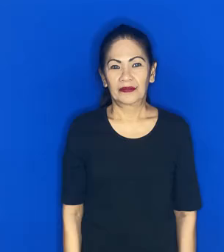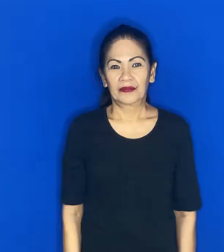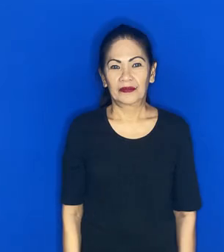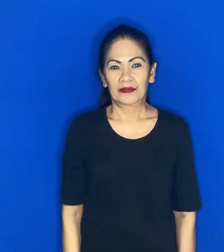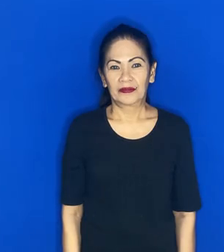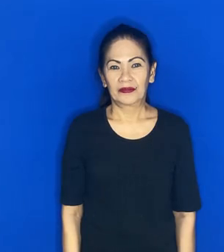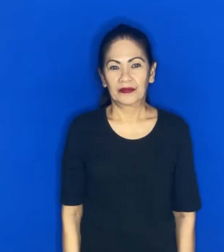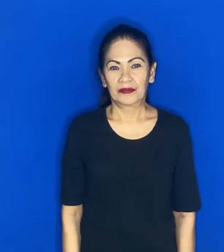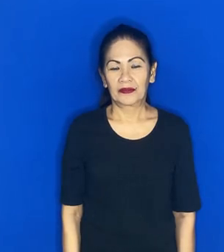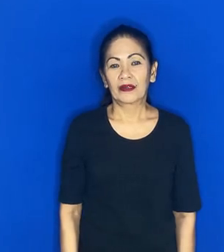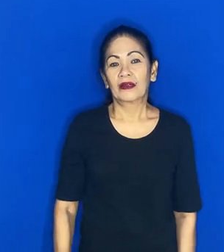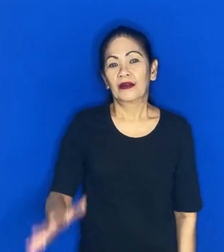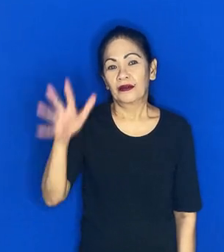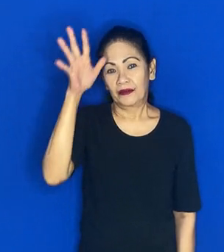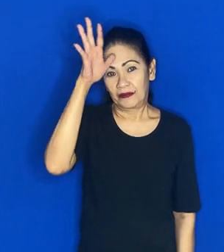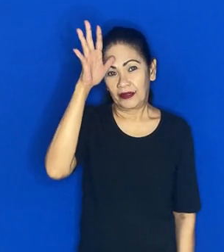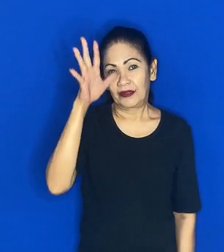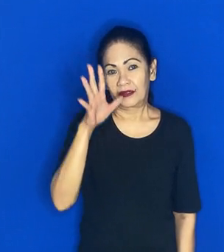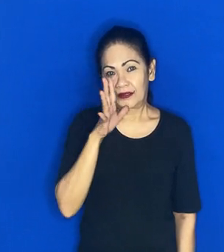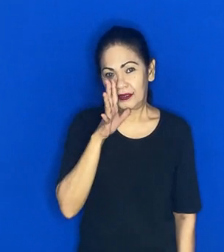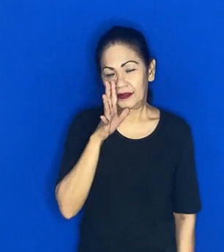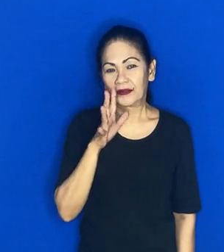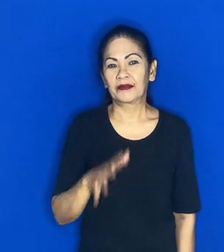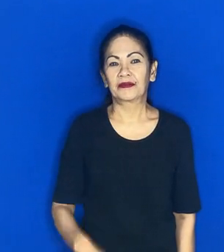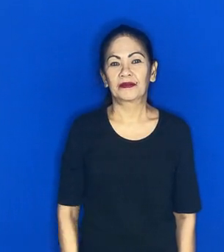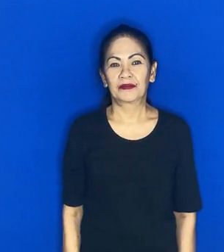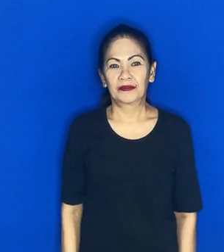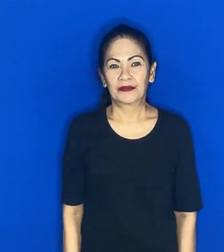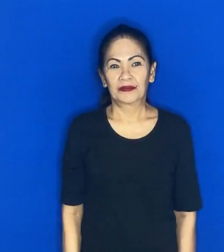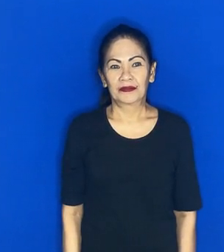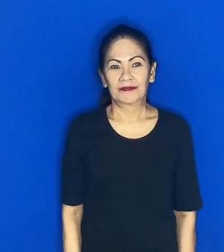parents